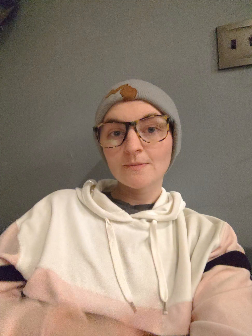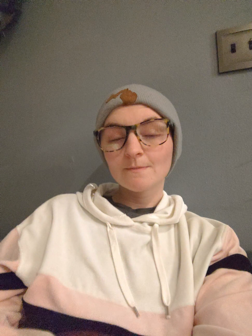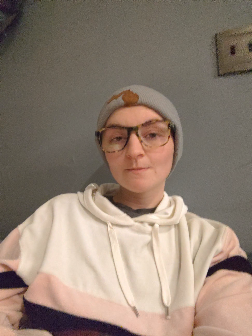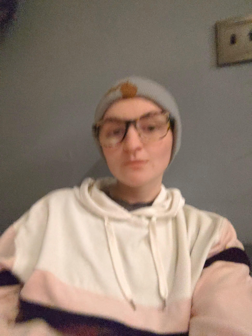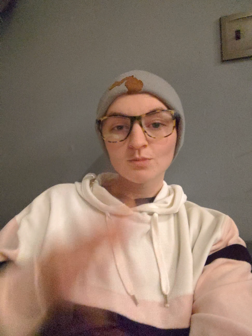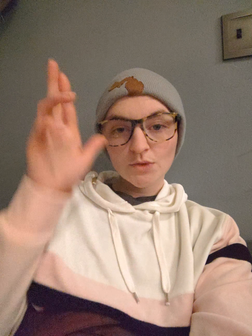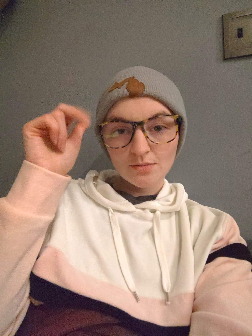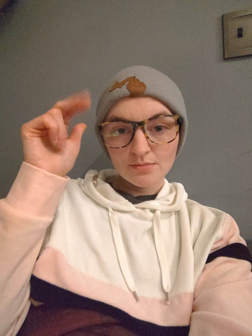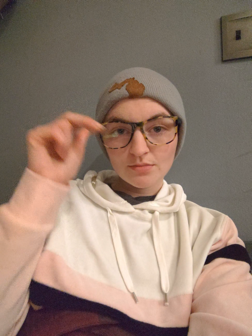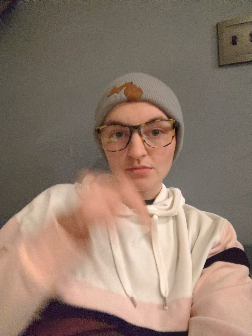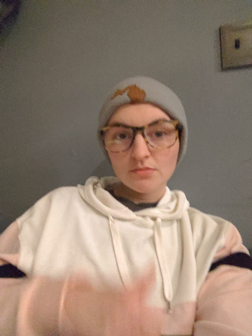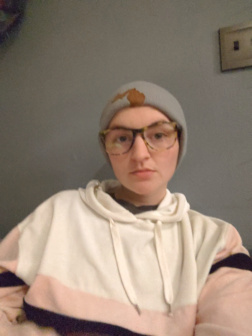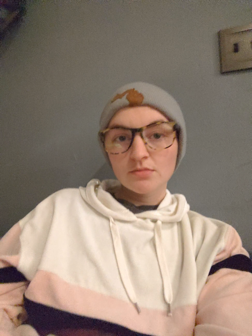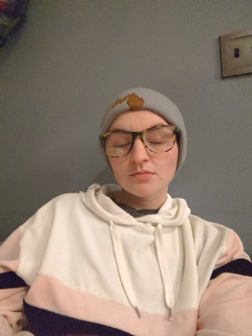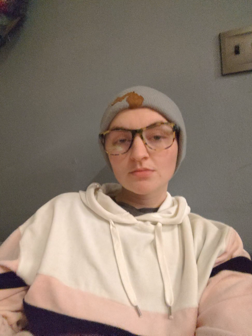horse